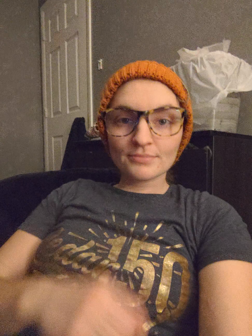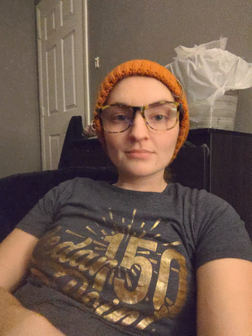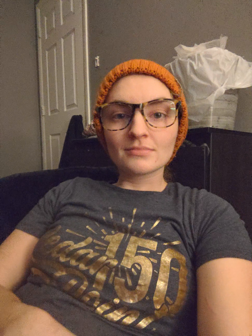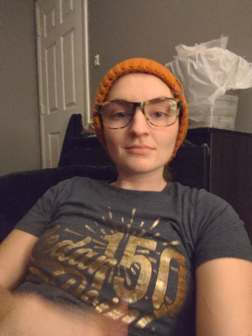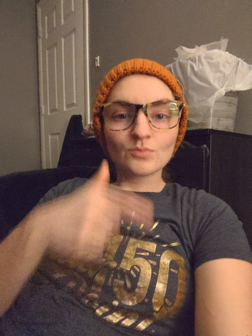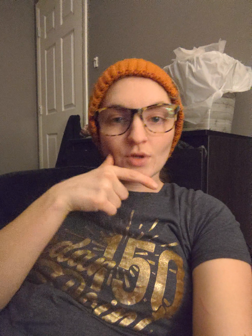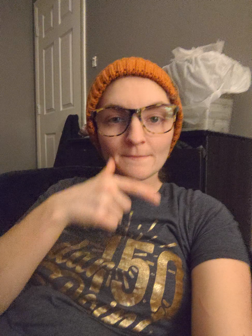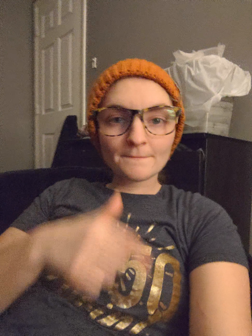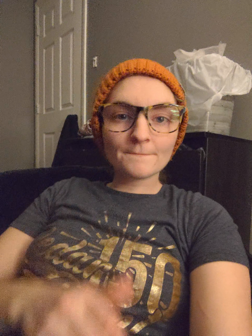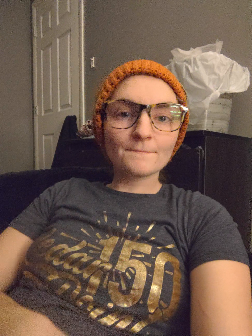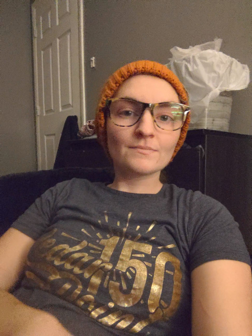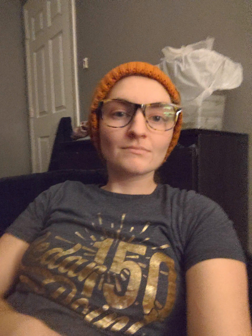radio